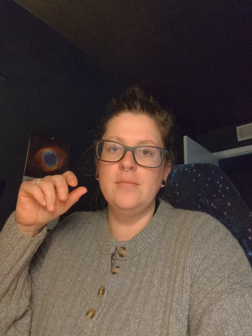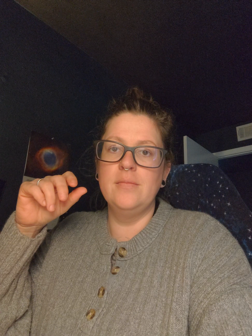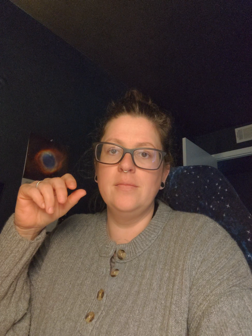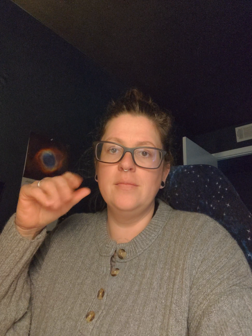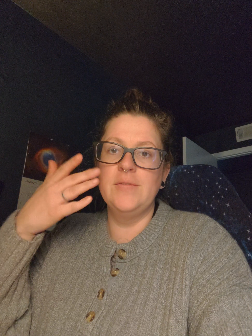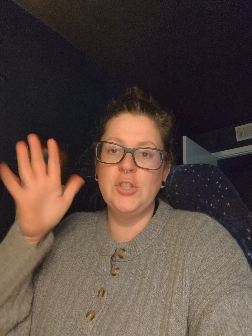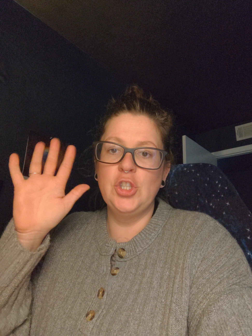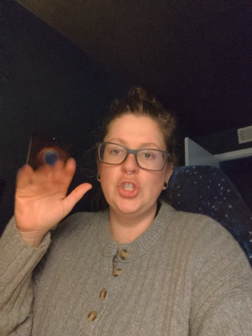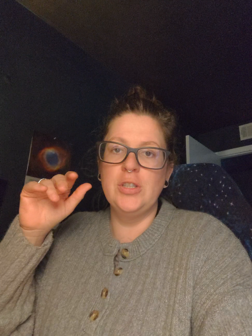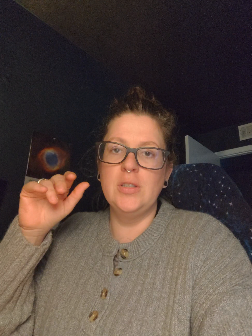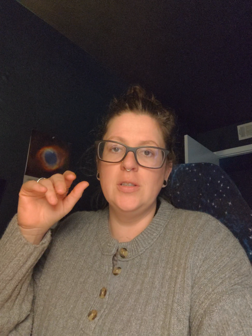finish